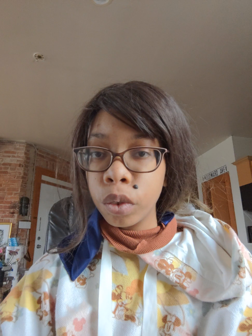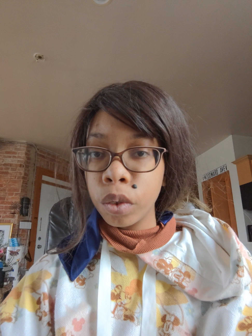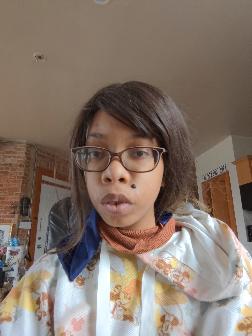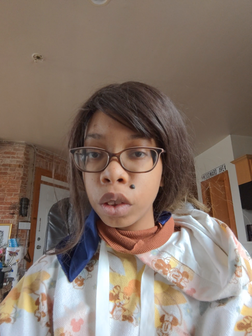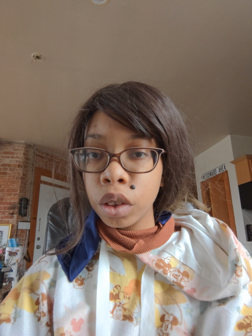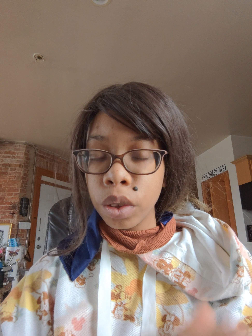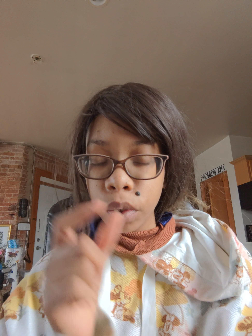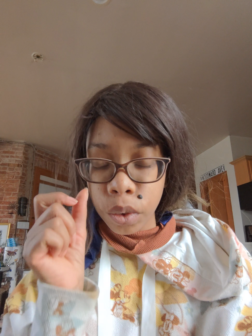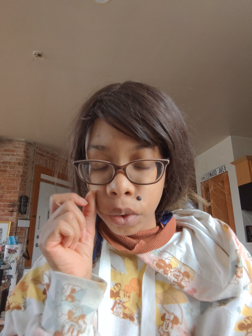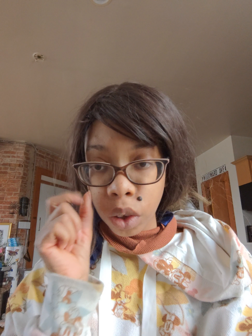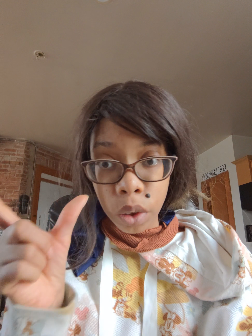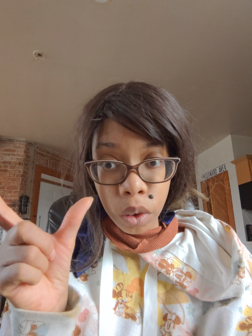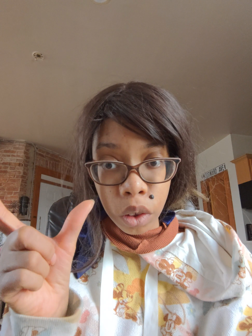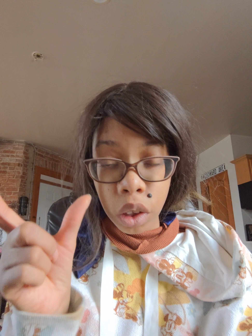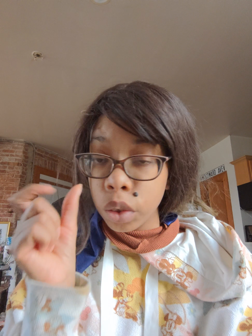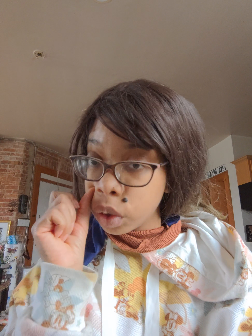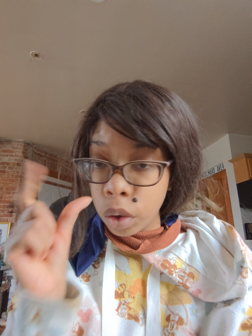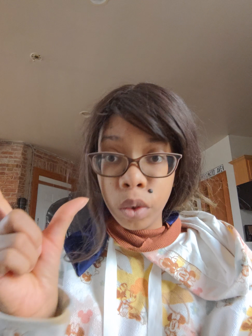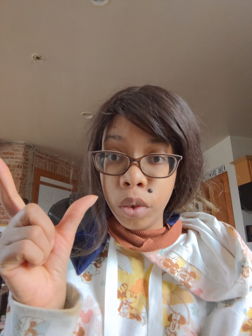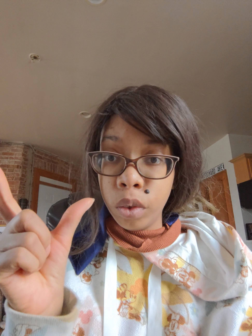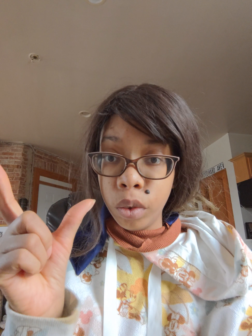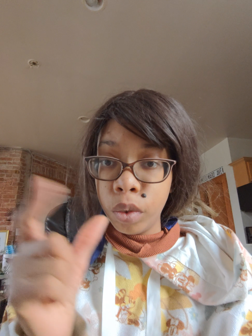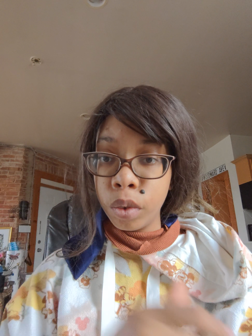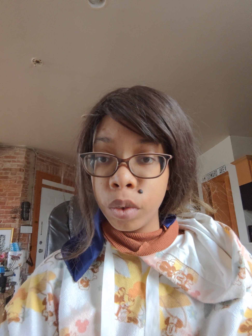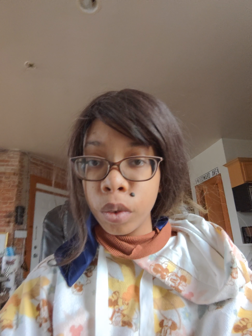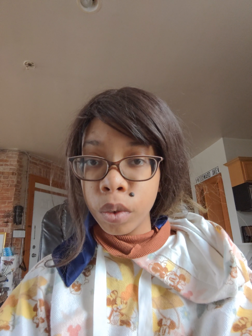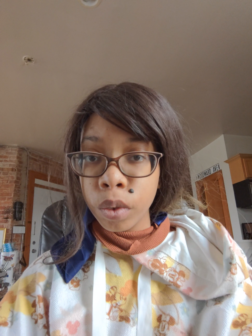wake